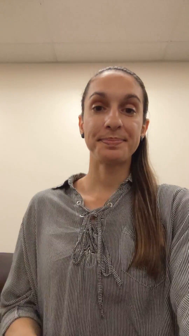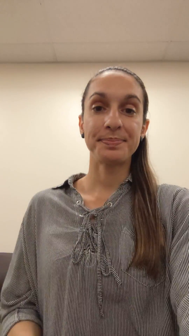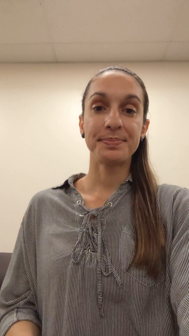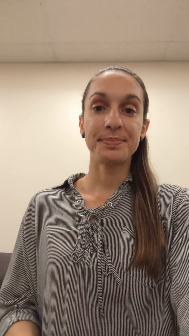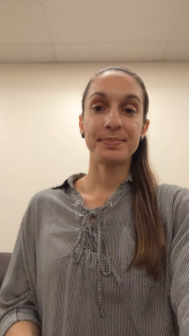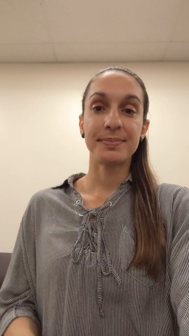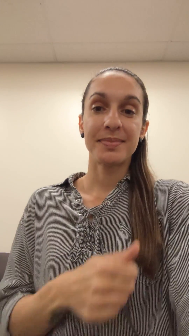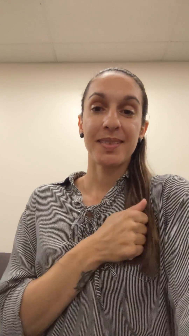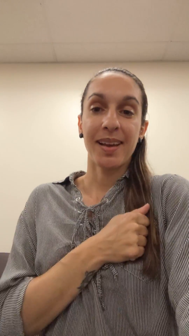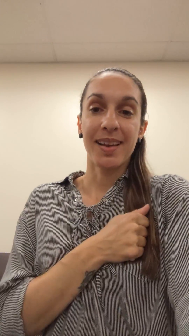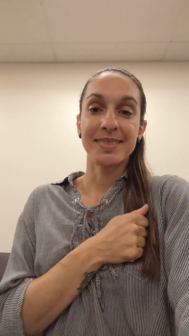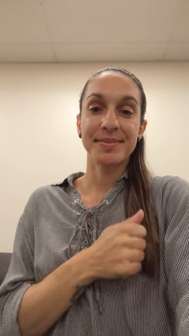hug